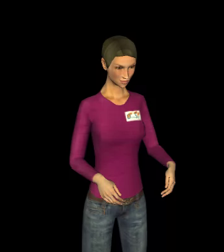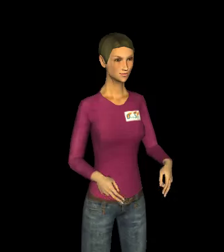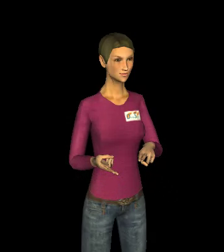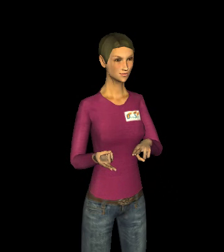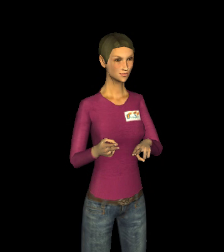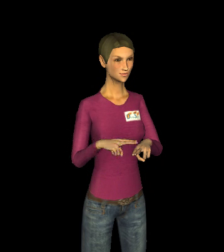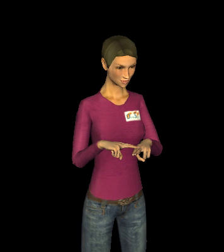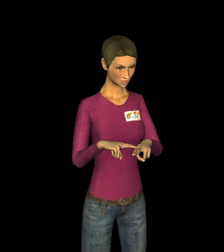موت